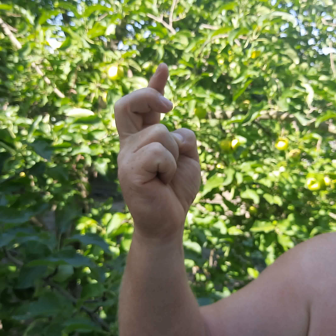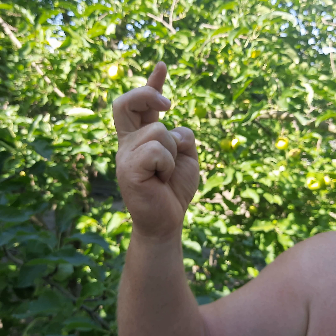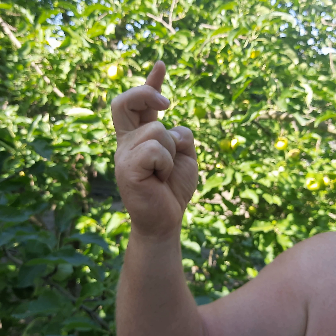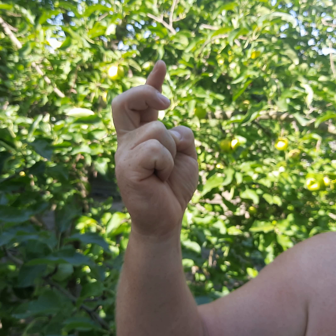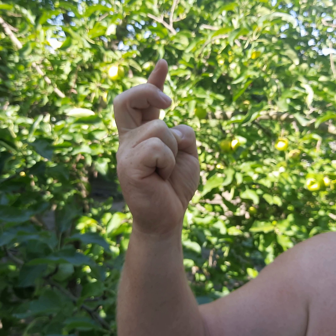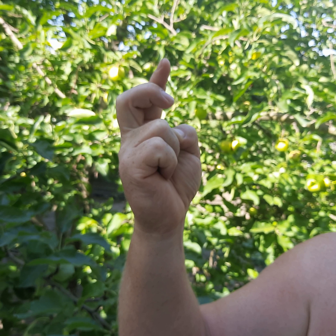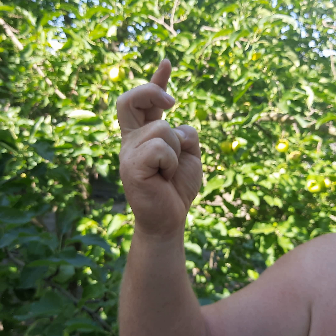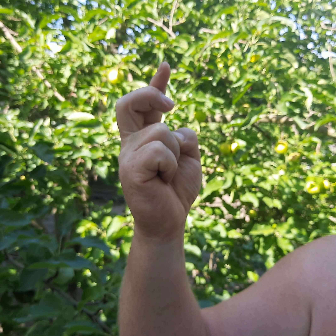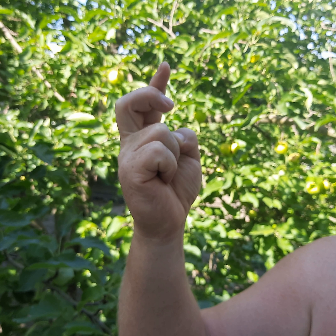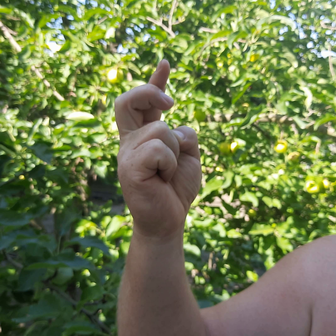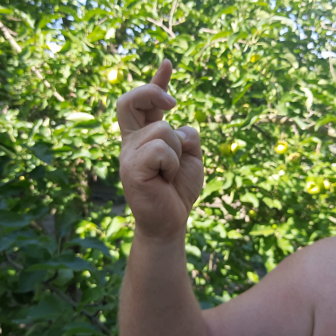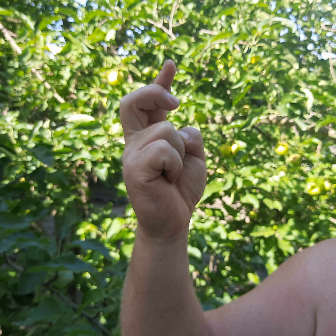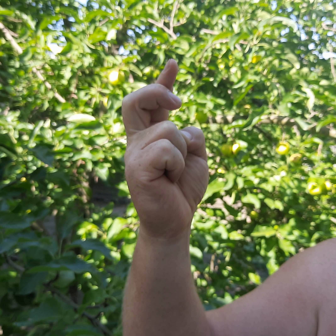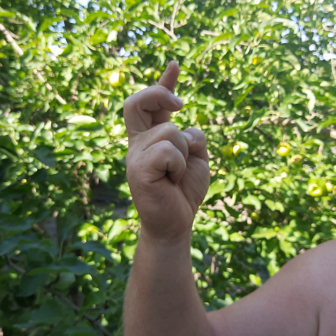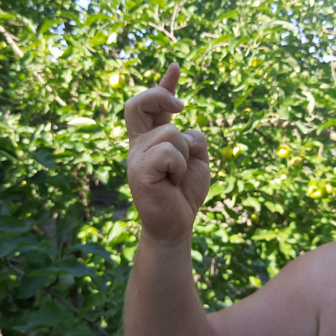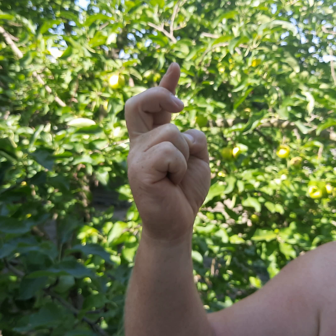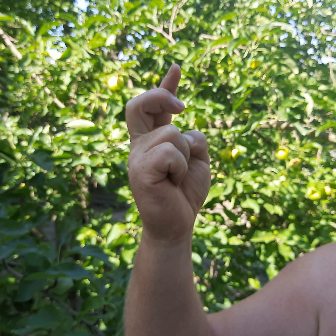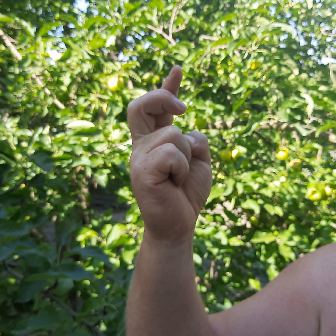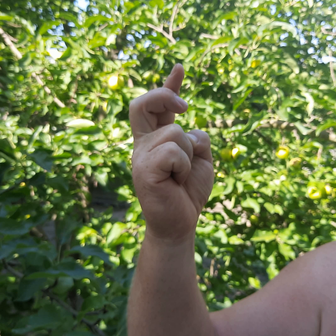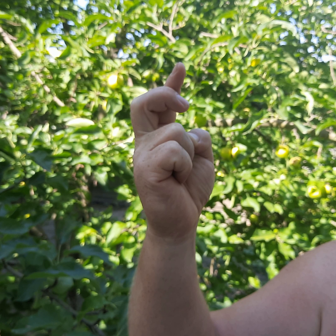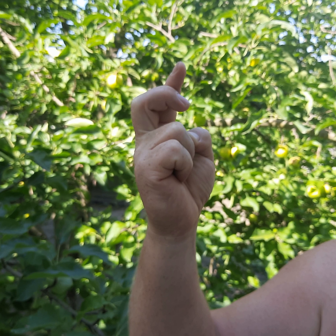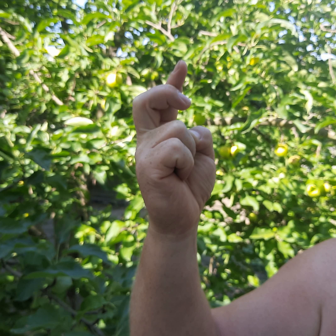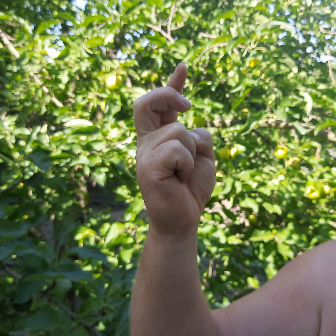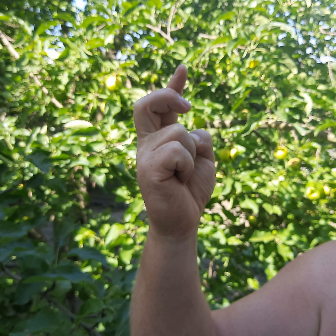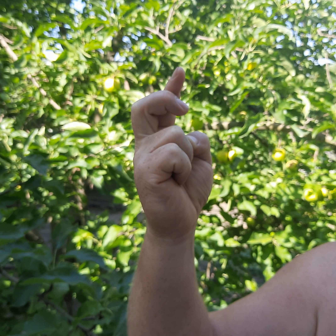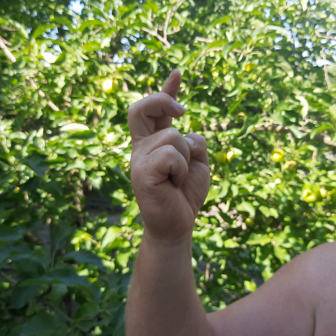Б